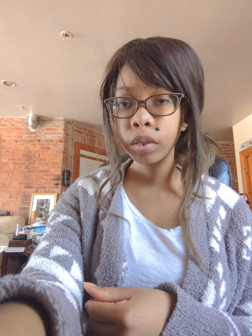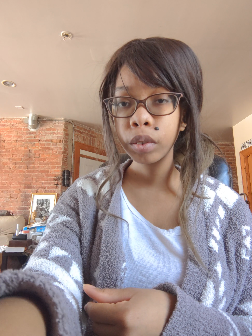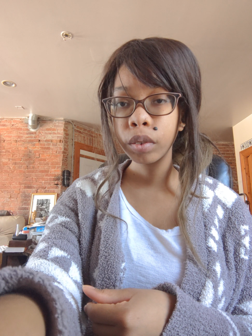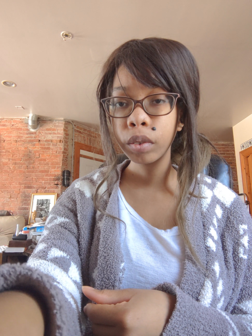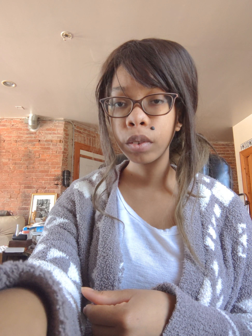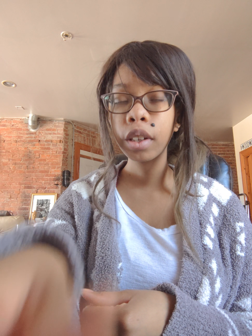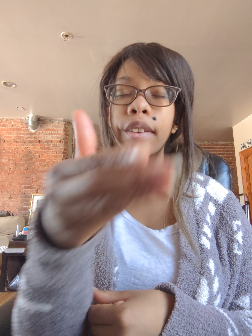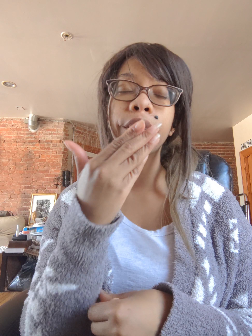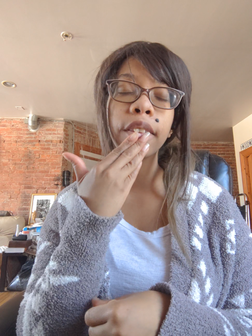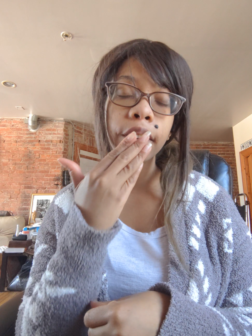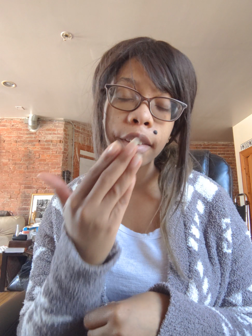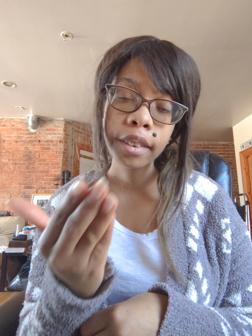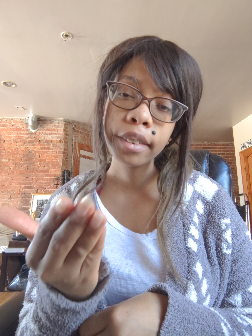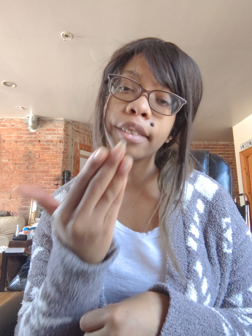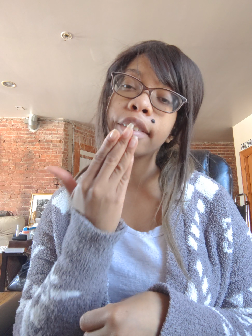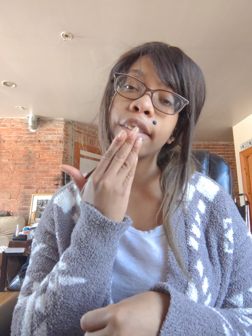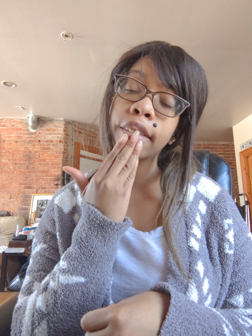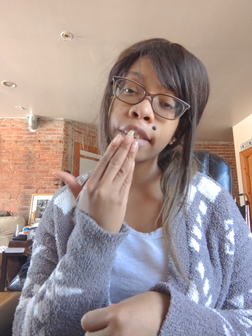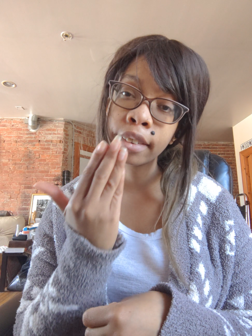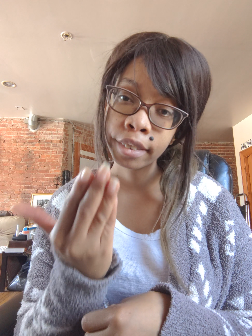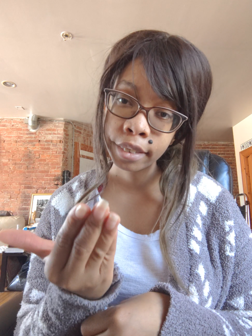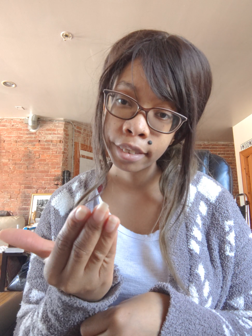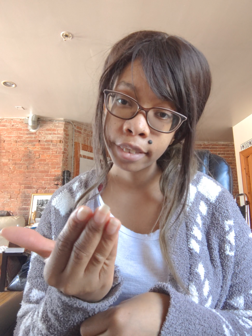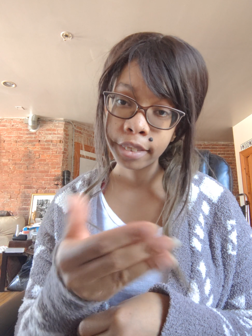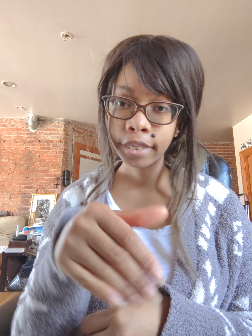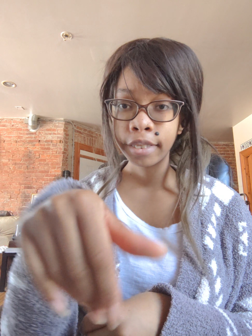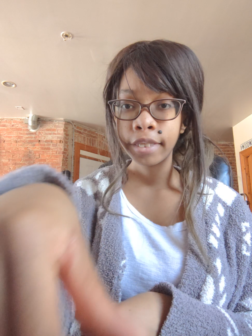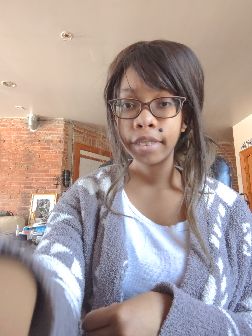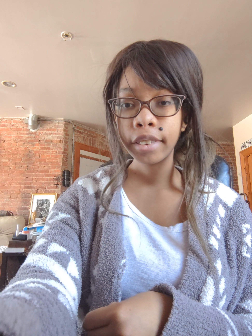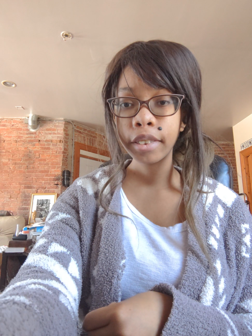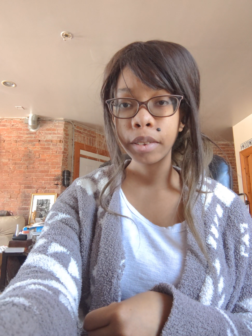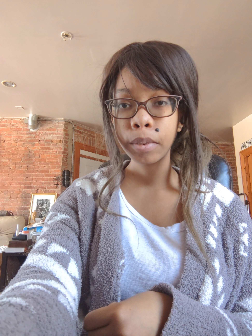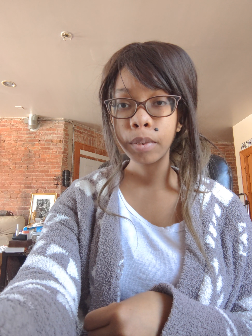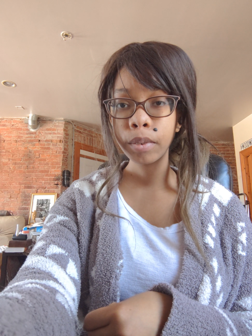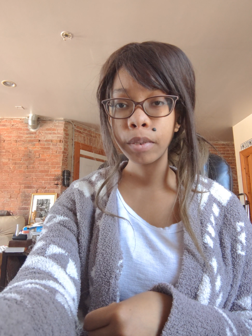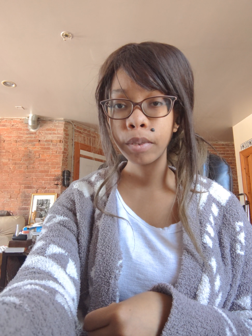thank you